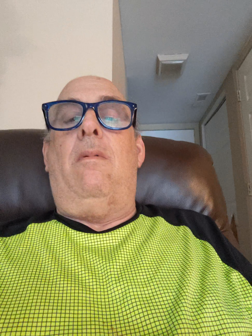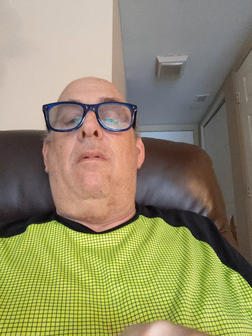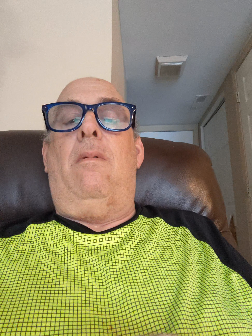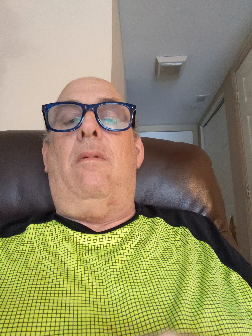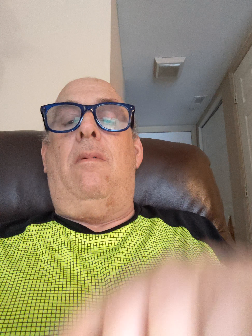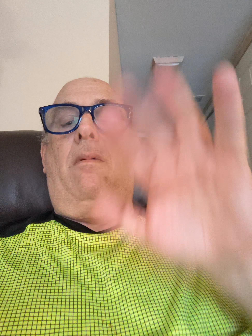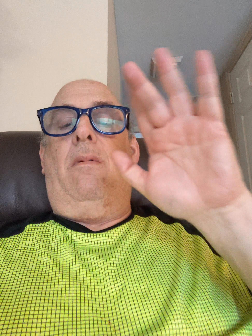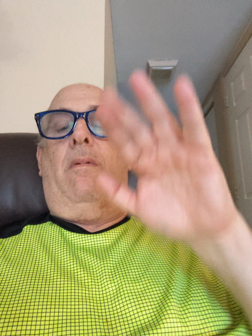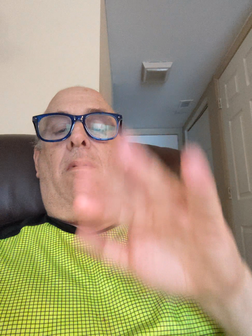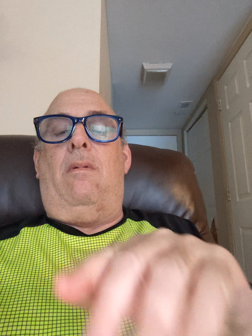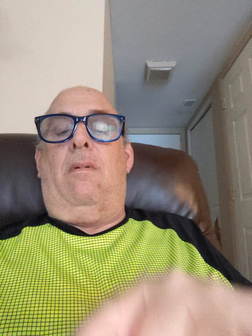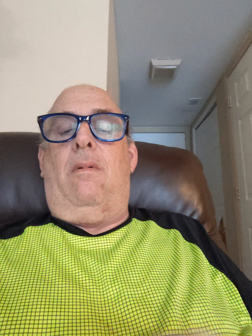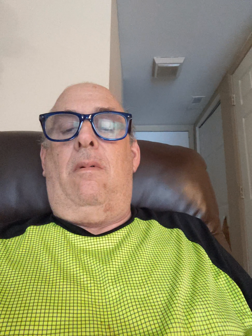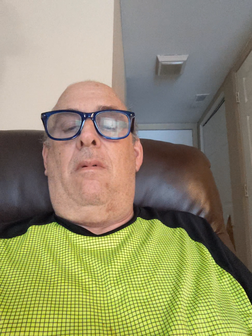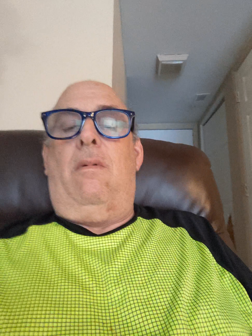rain